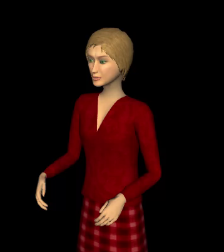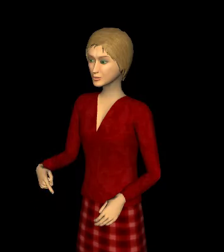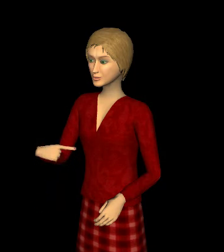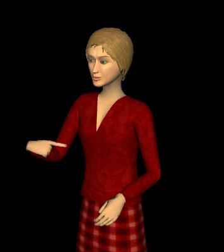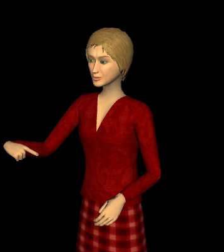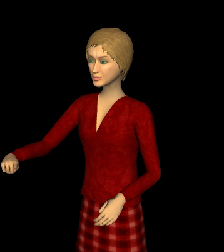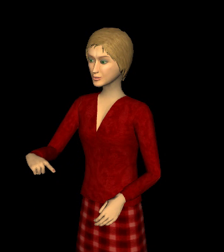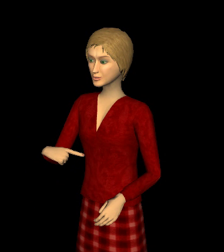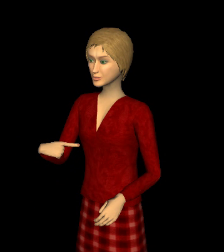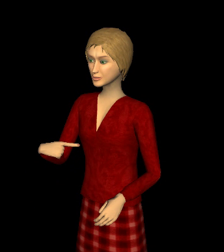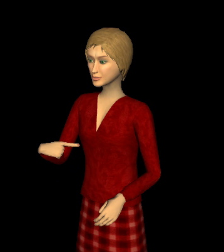نحن